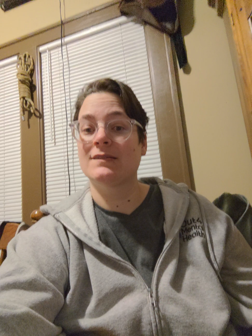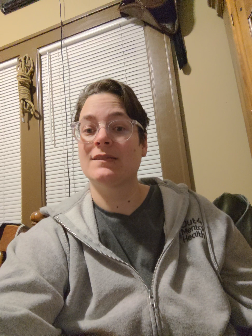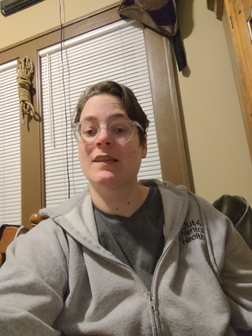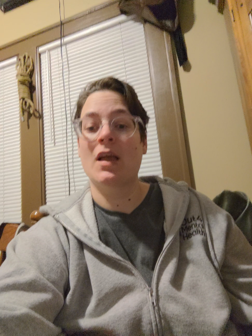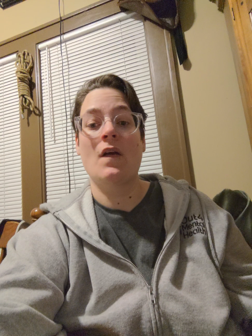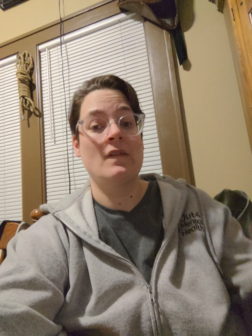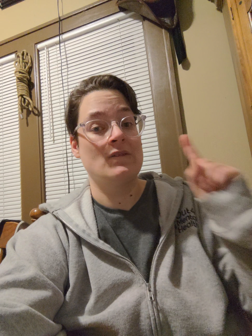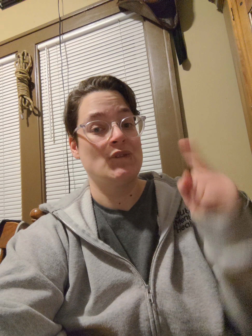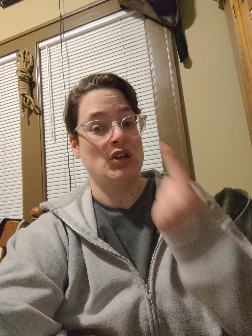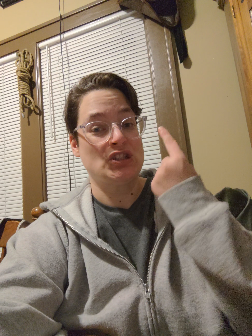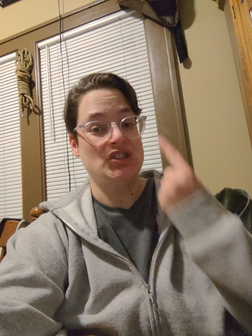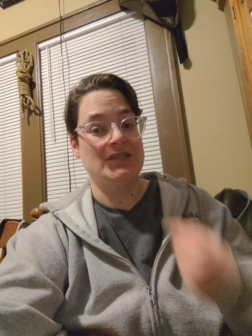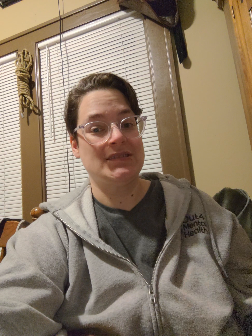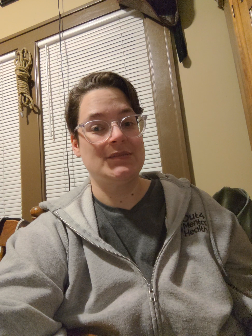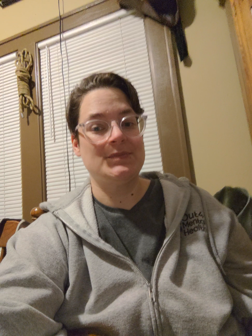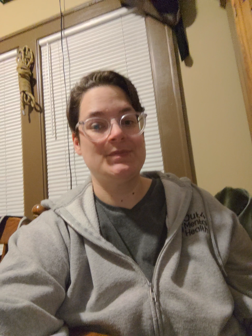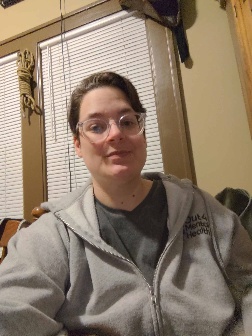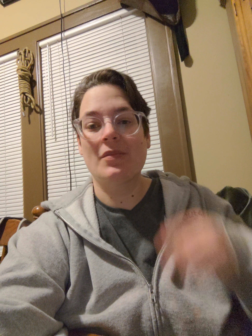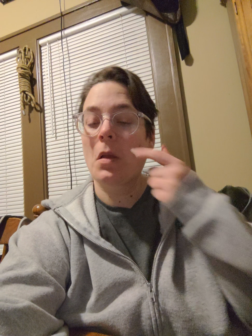first